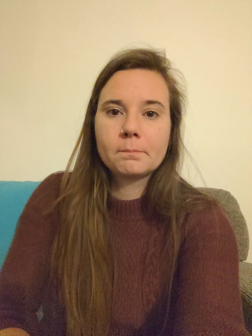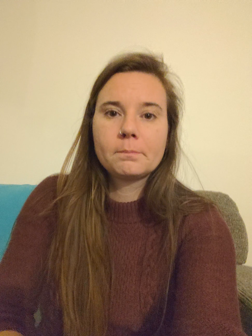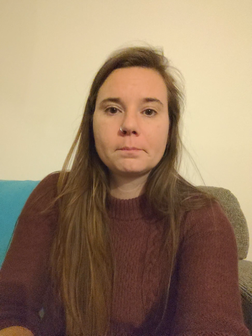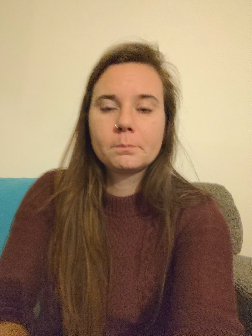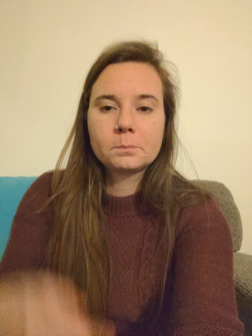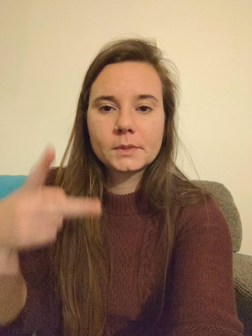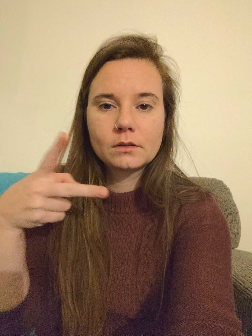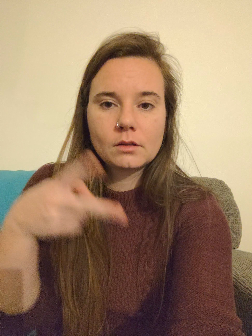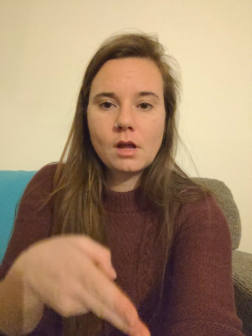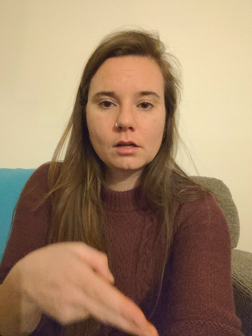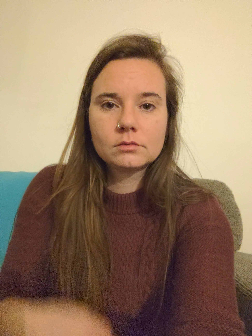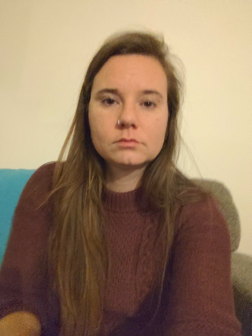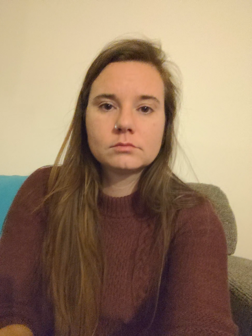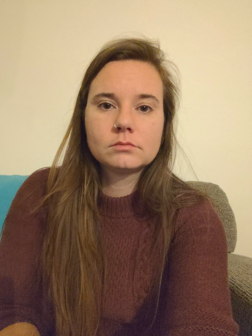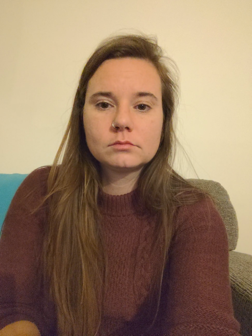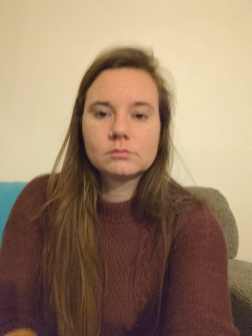cut